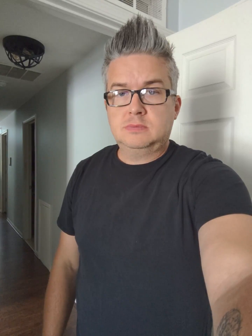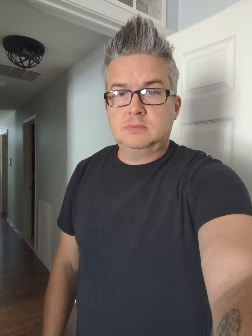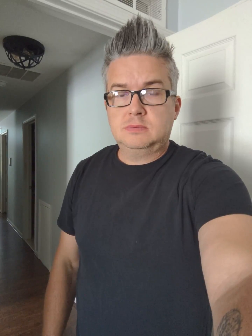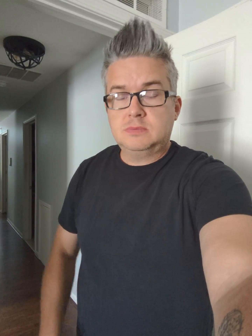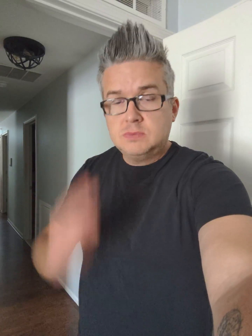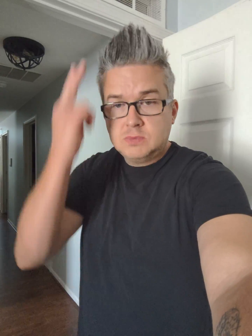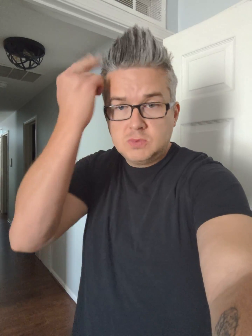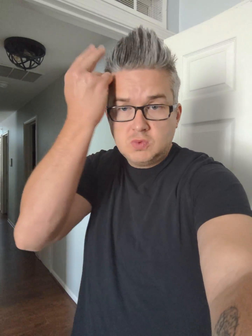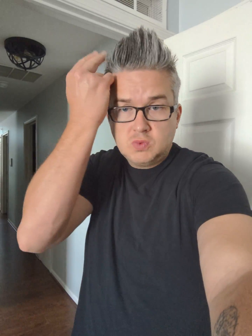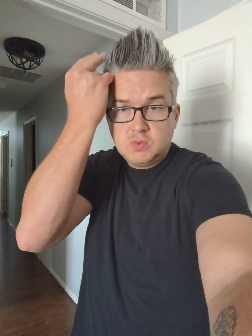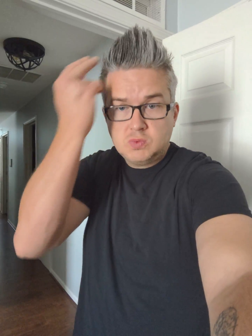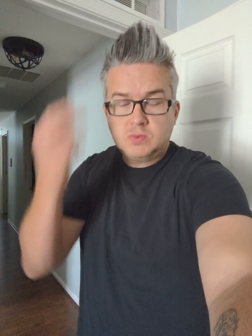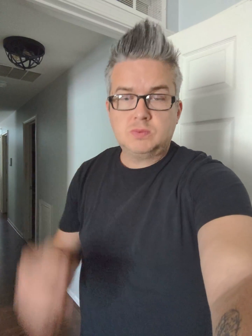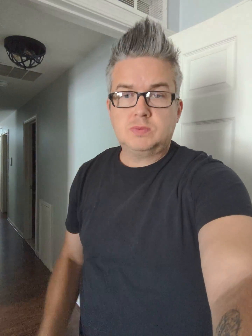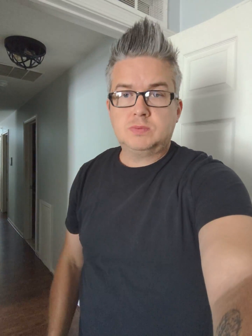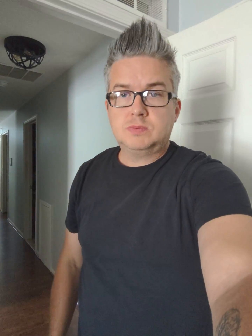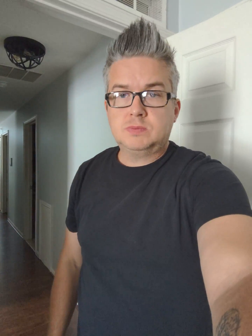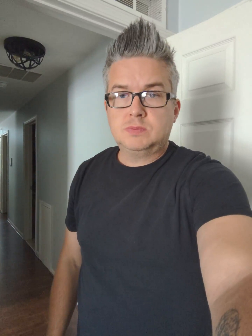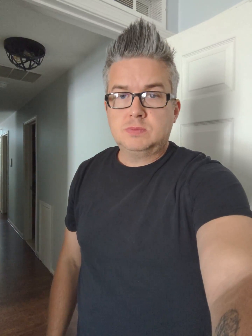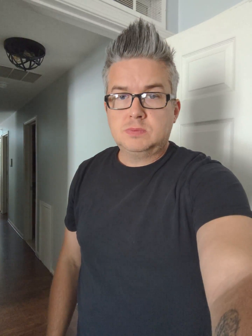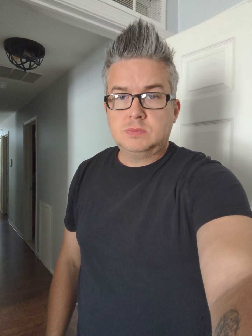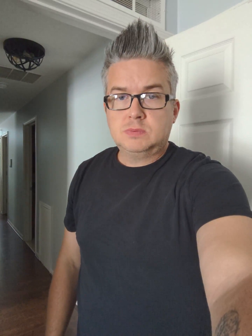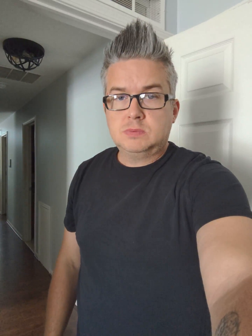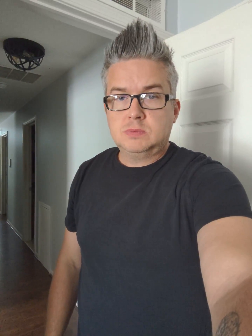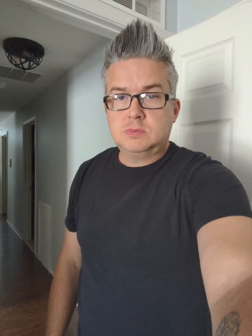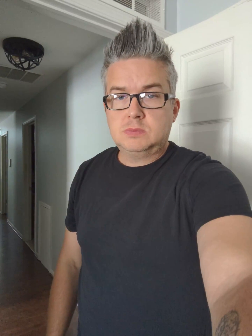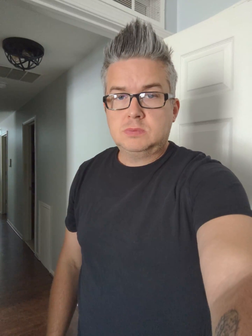bunny